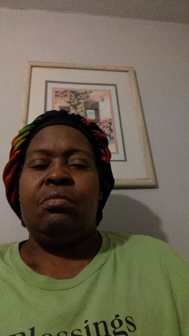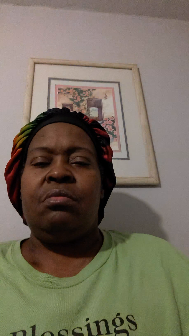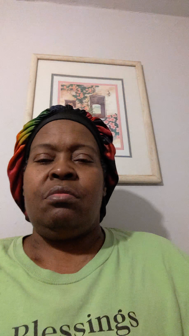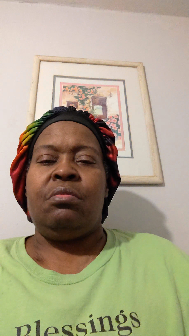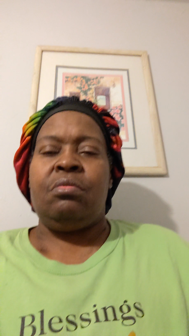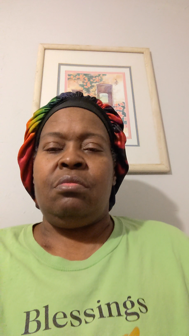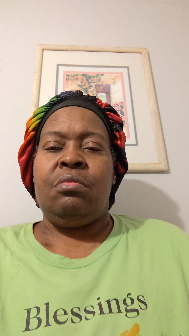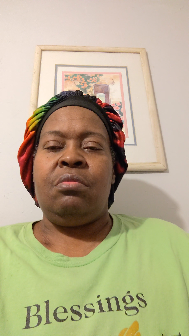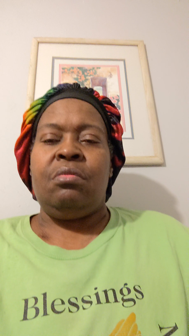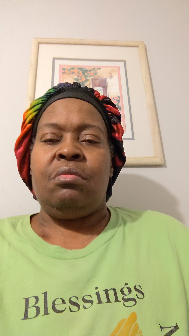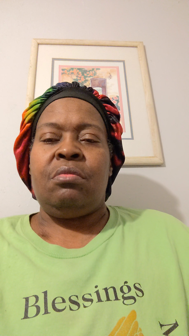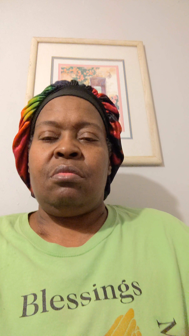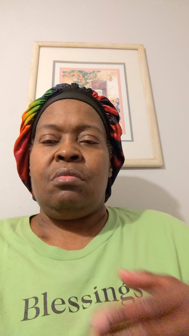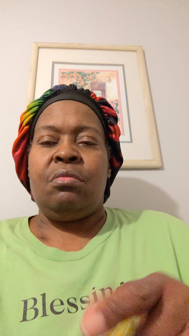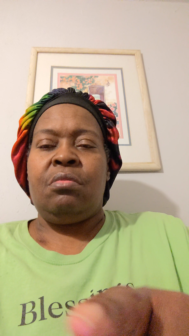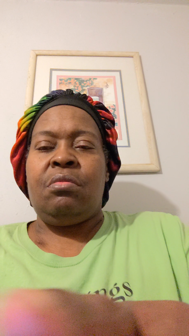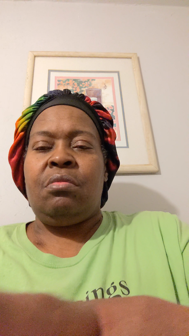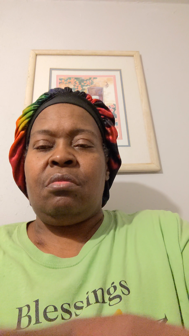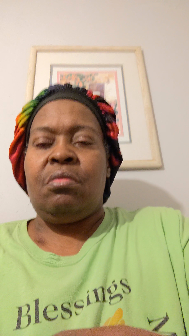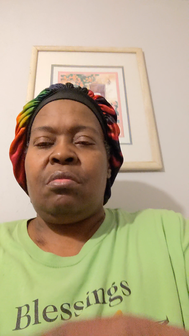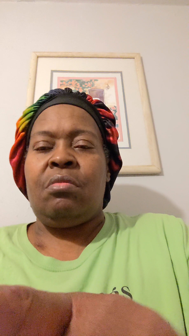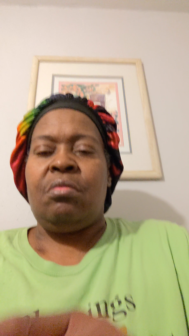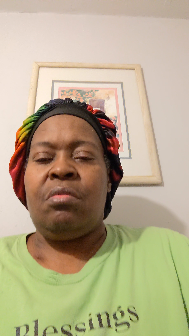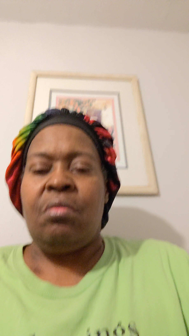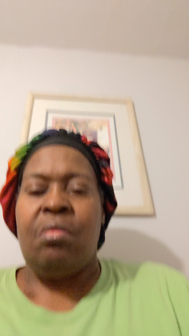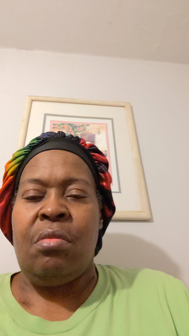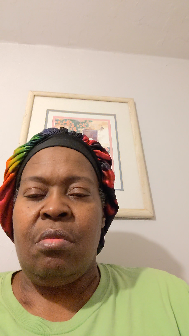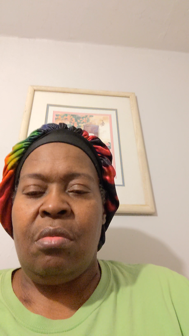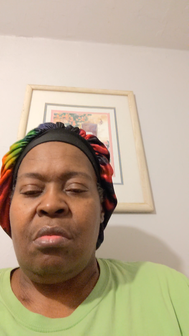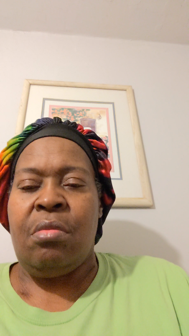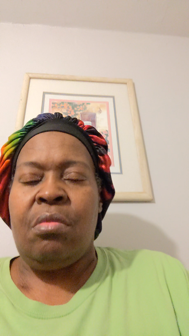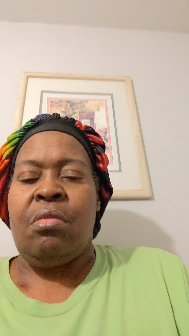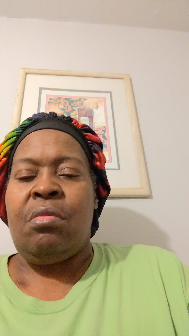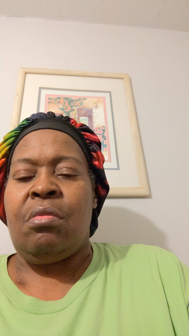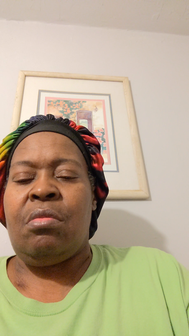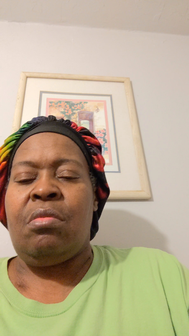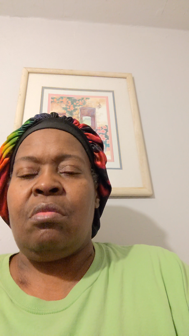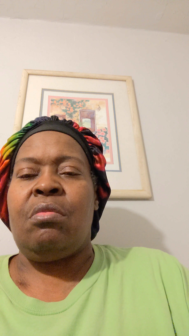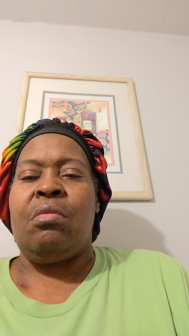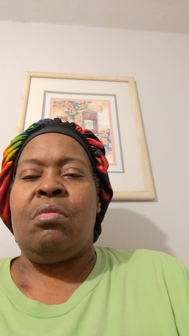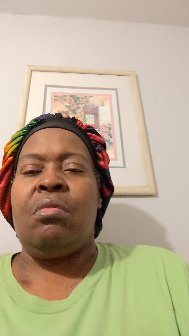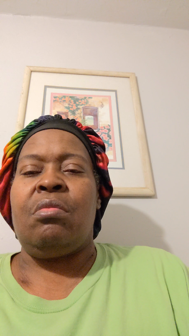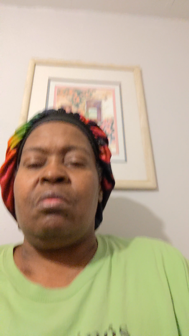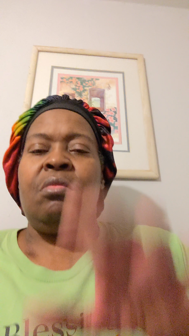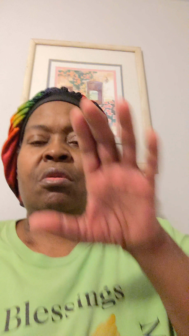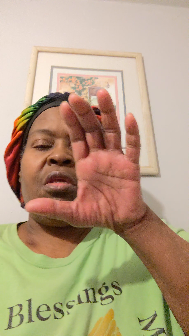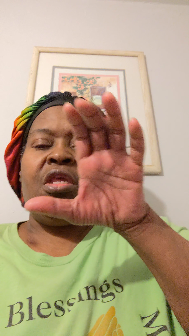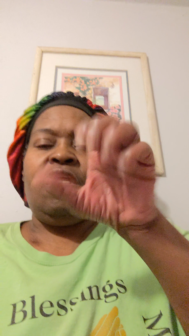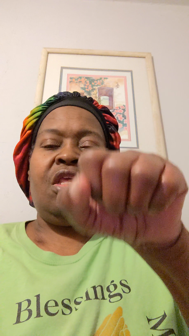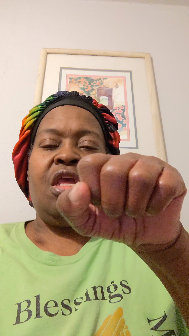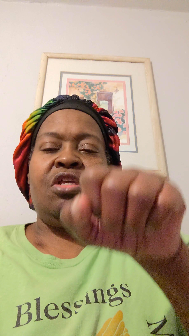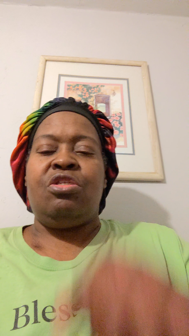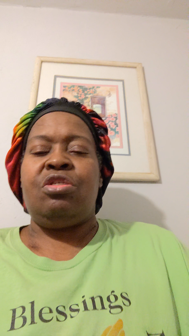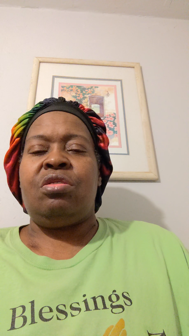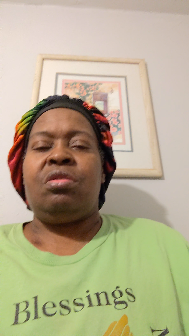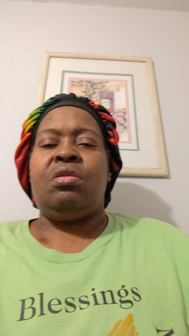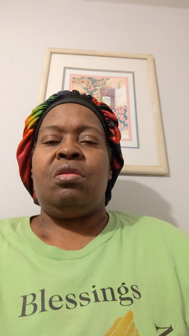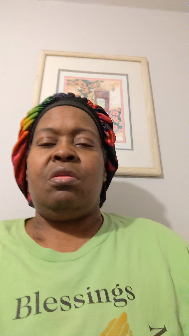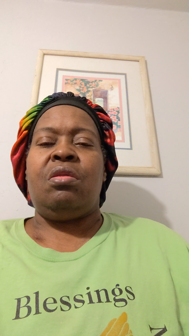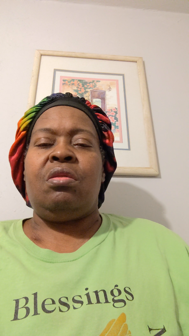catch